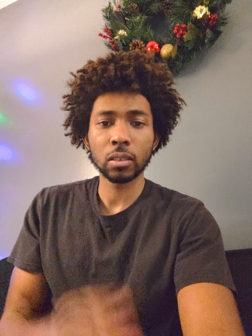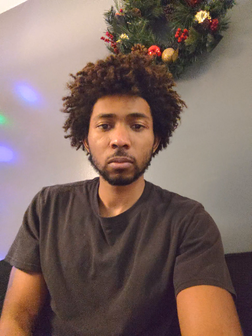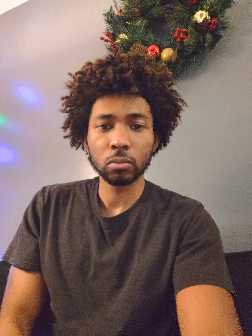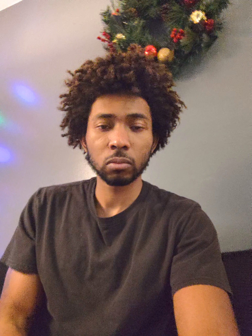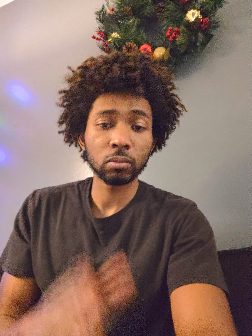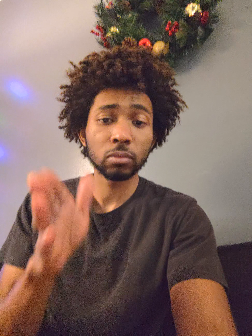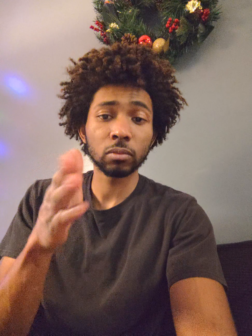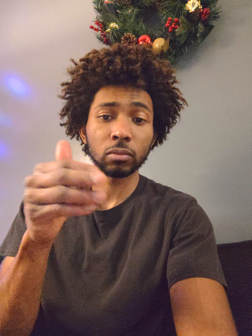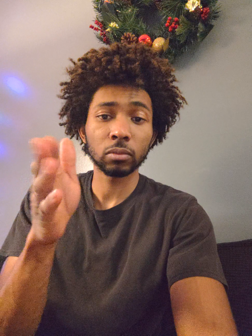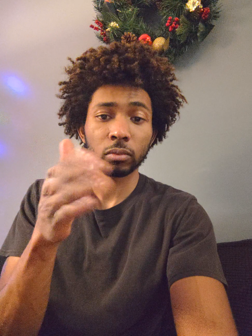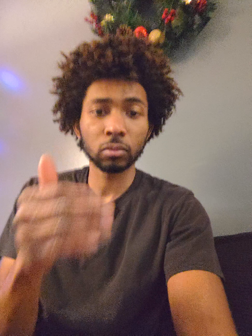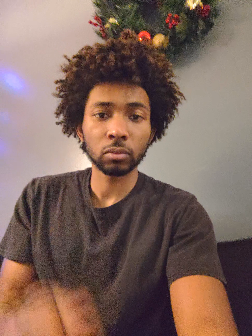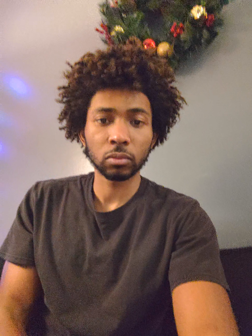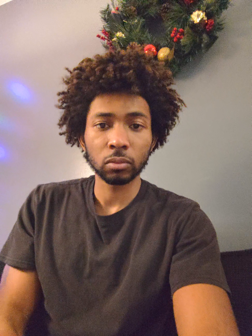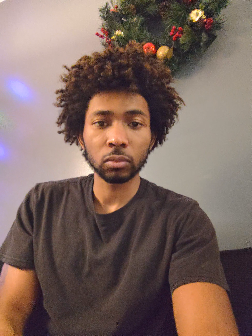flag